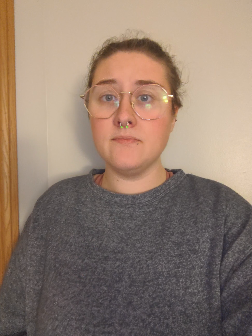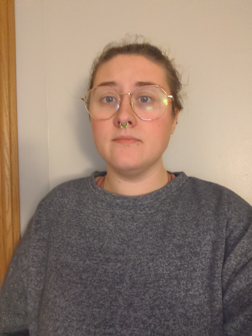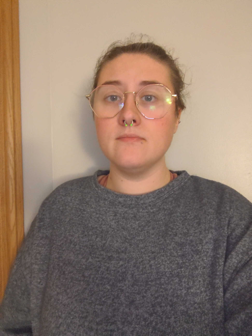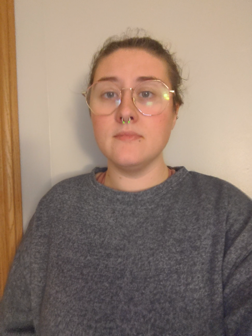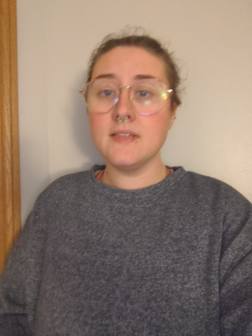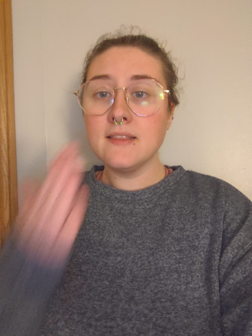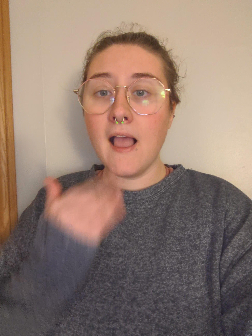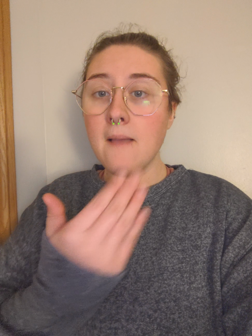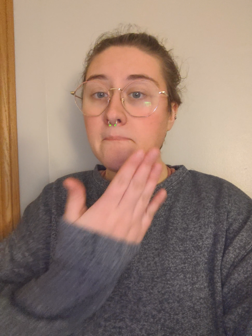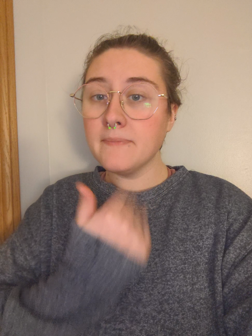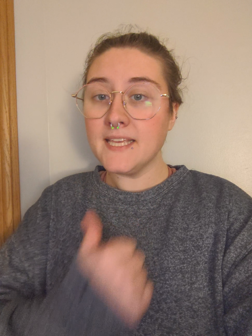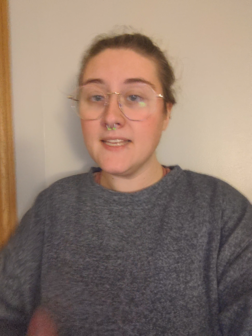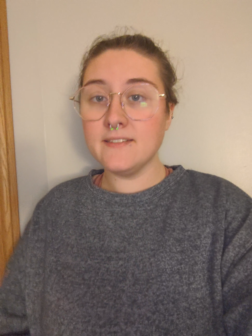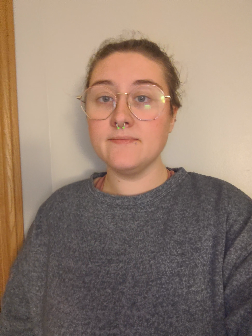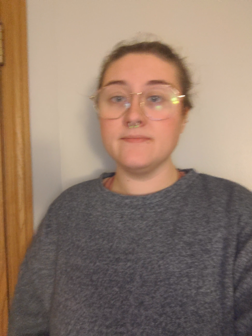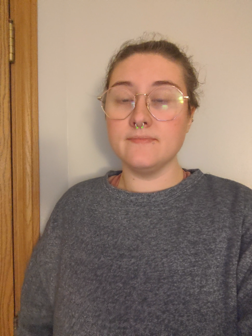napkin